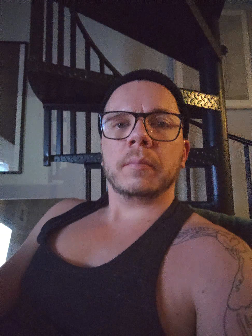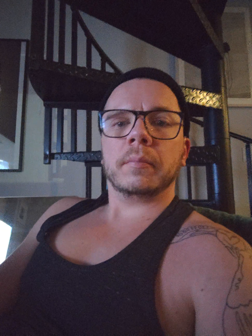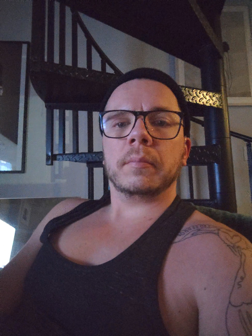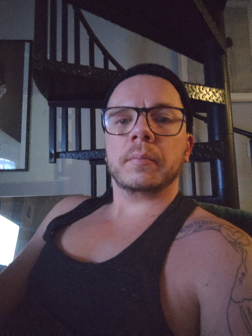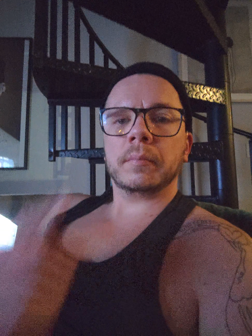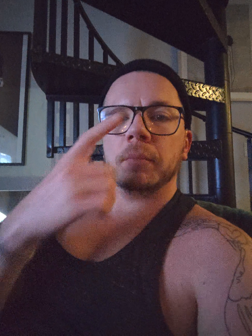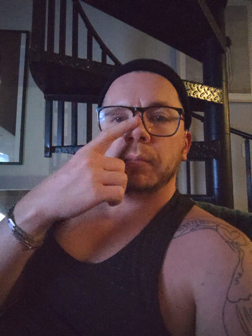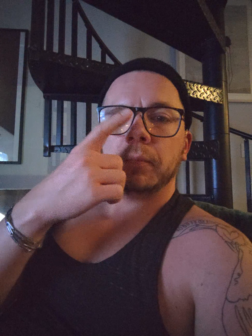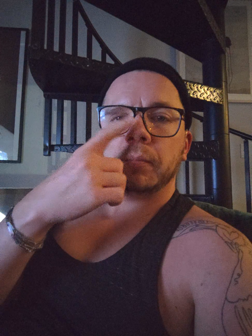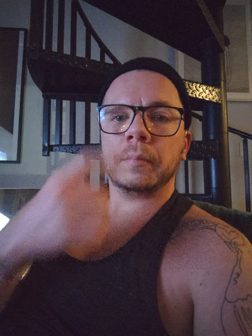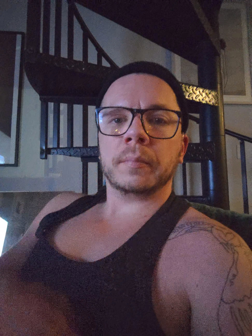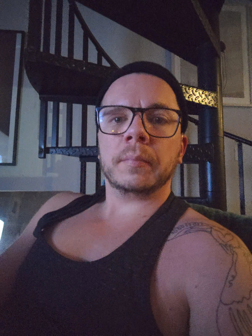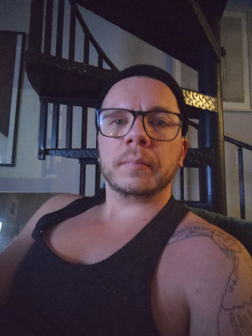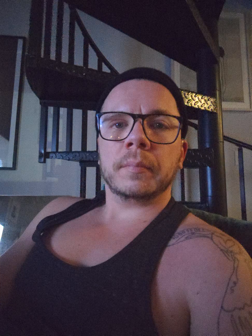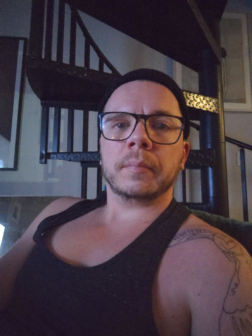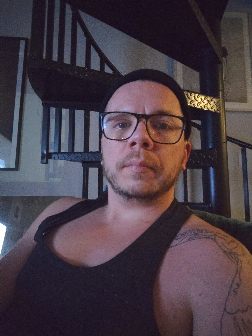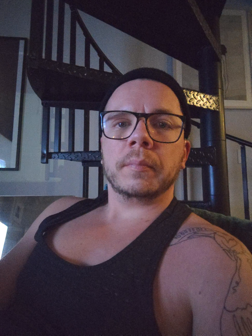nose